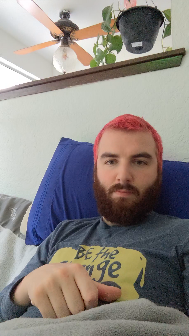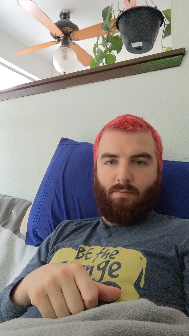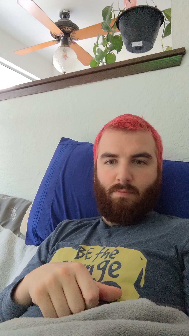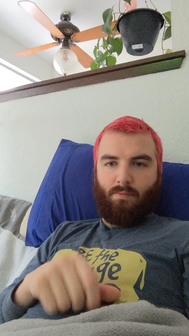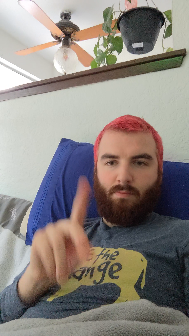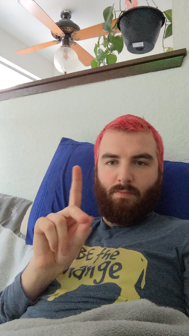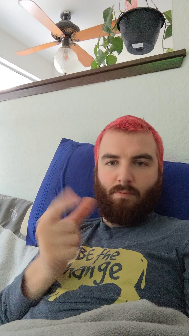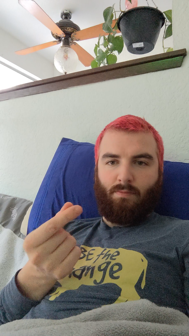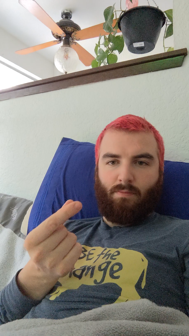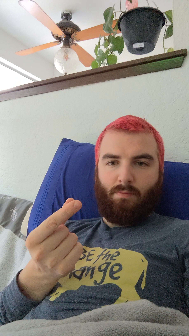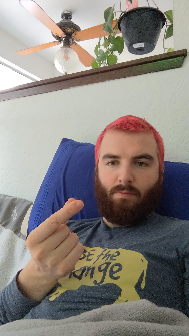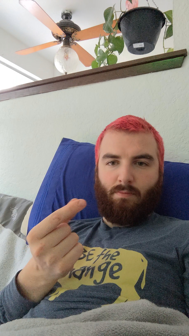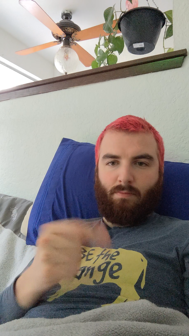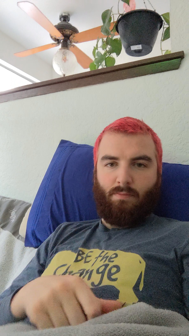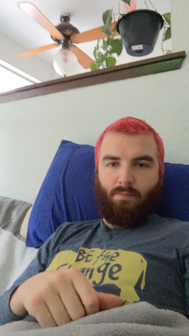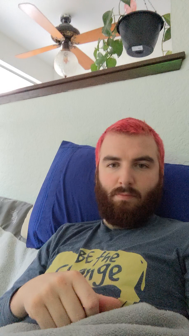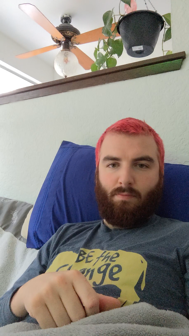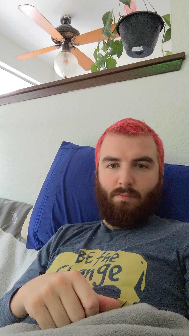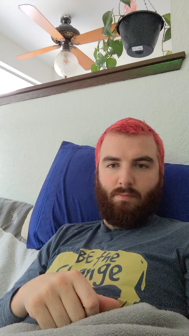do